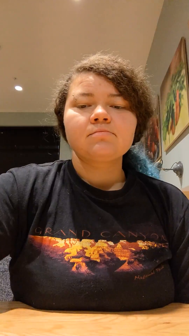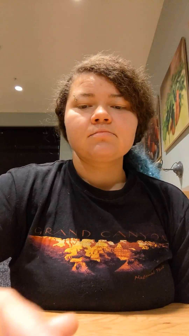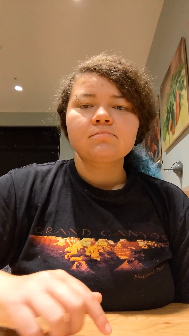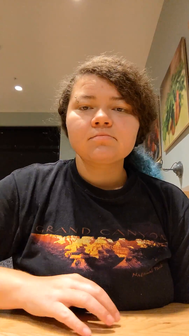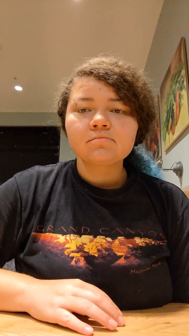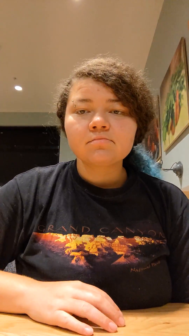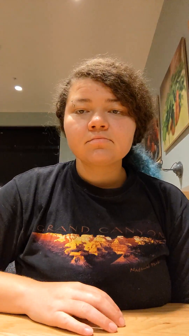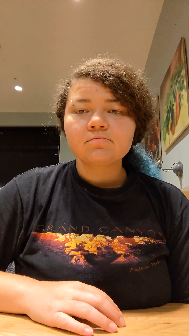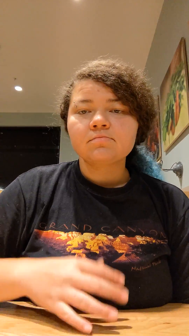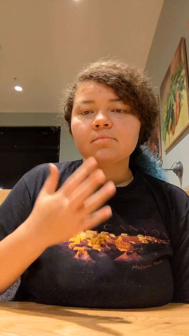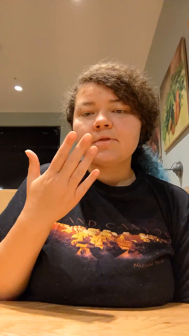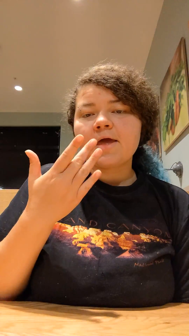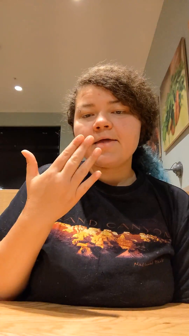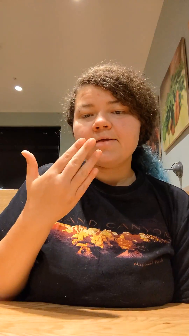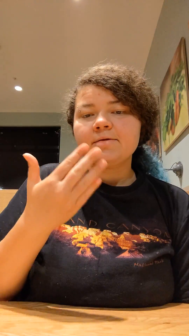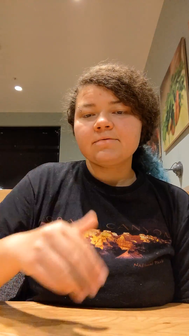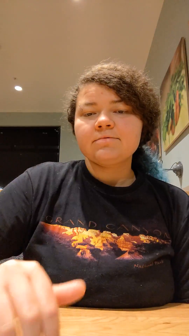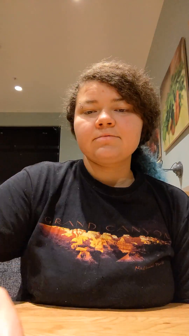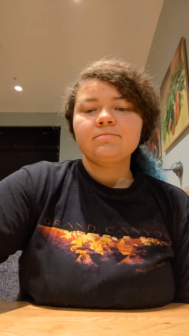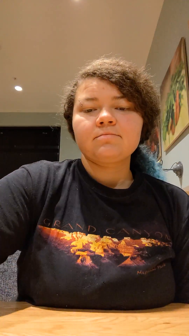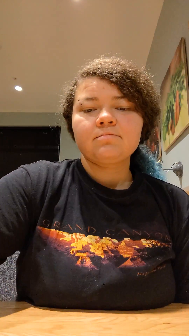hand